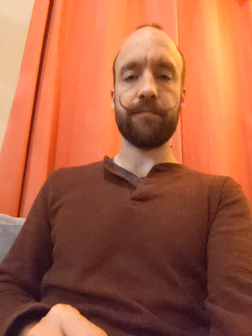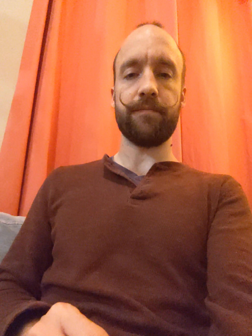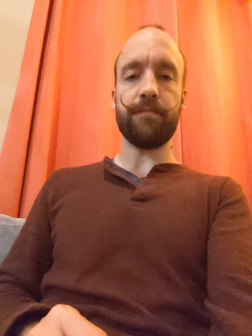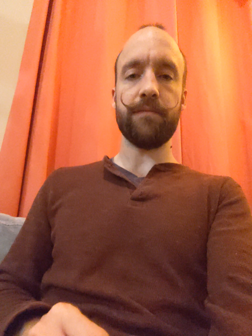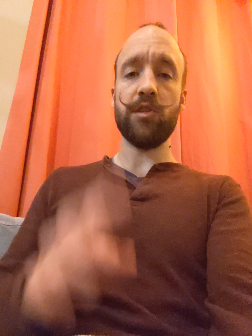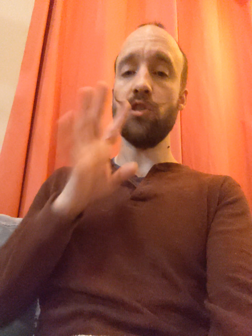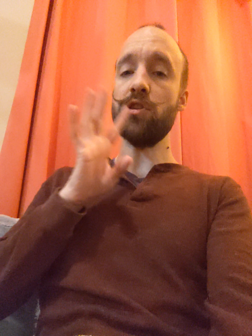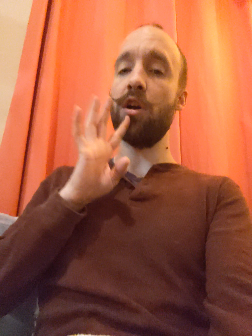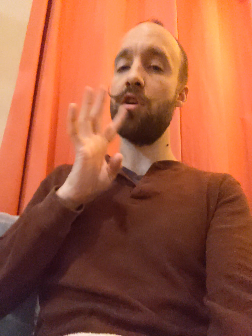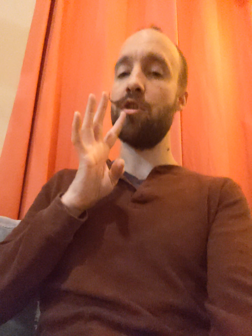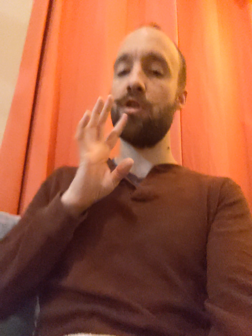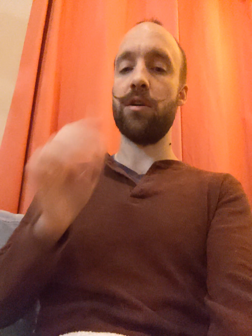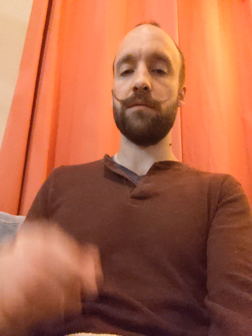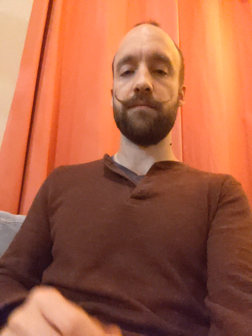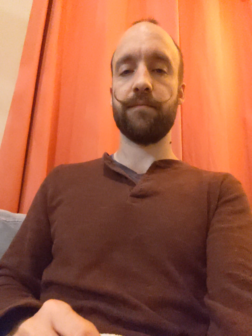talk